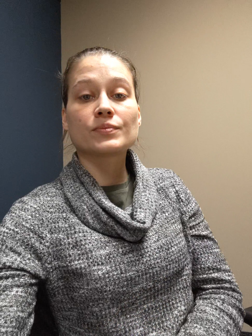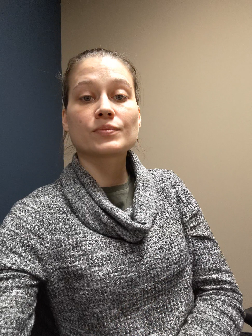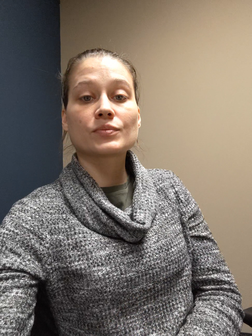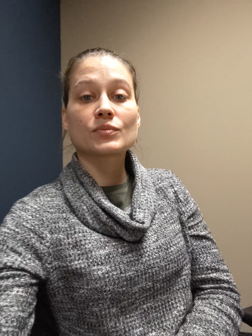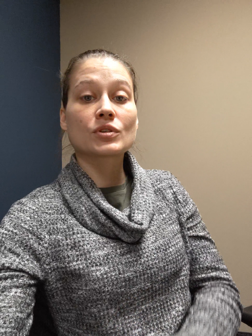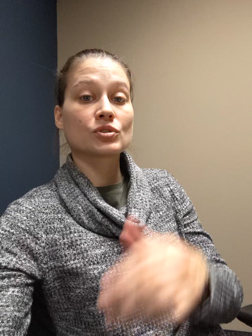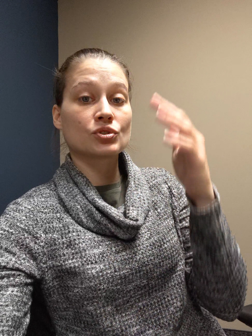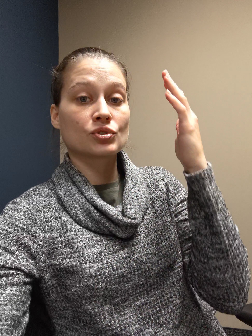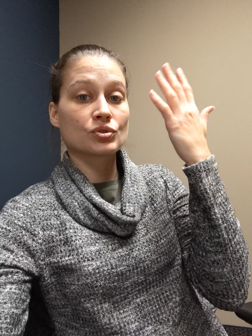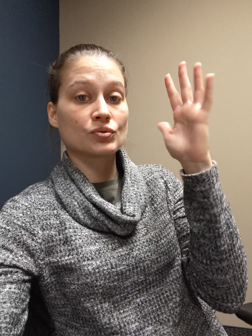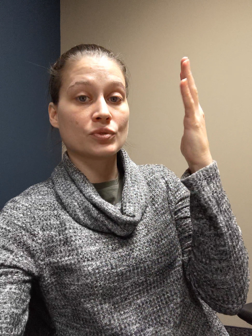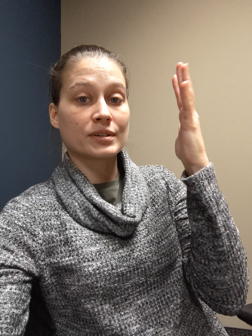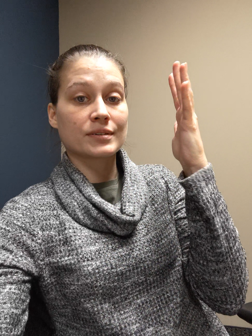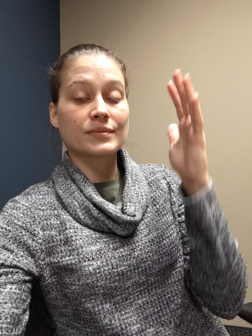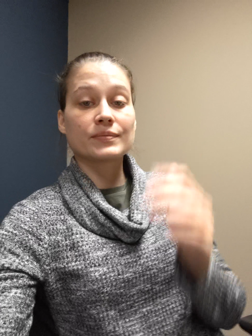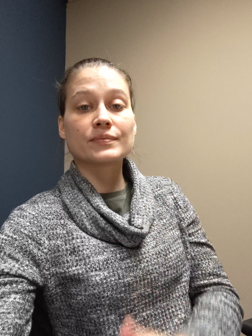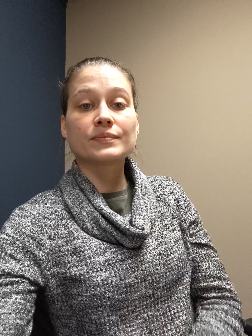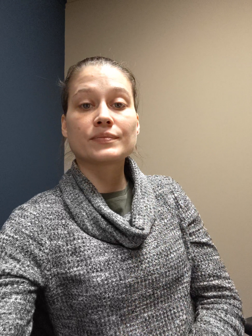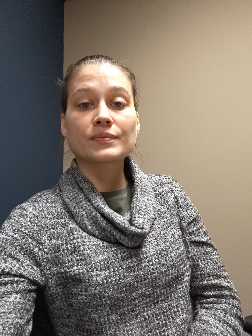tree